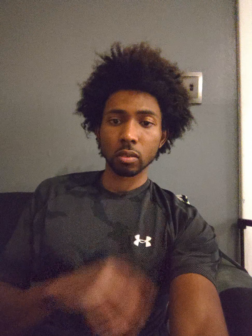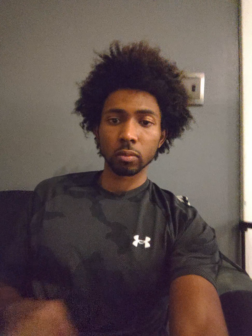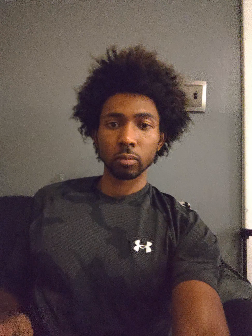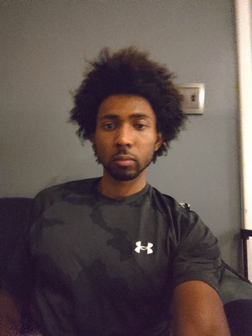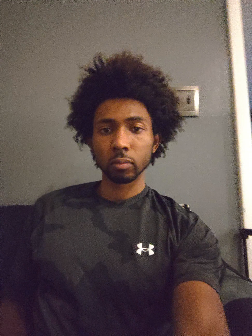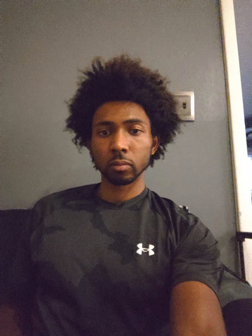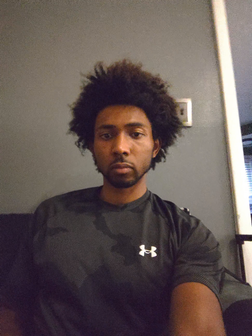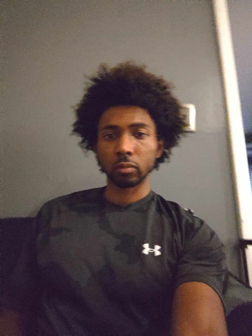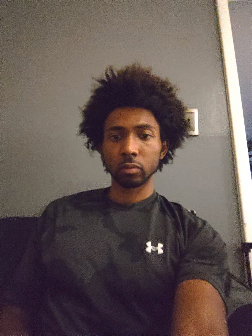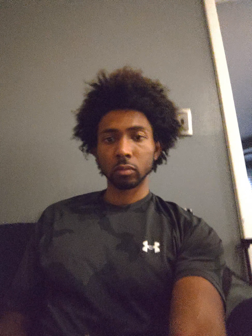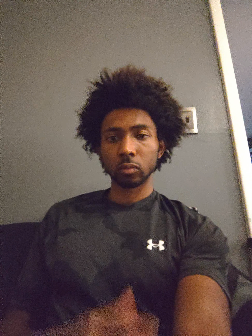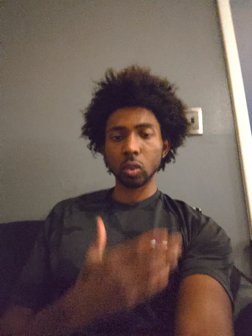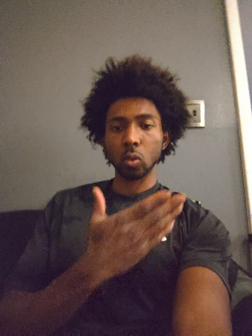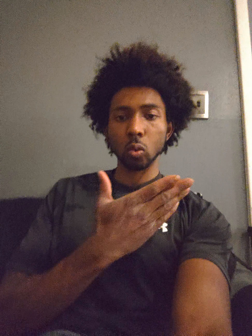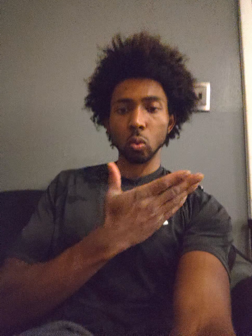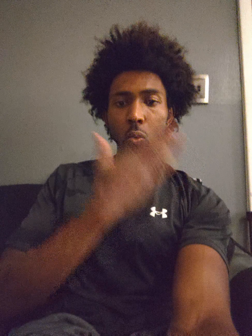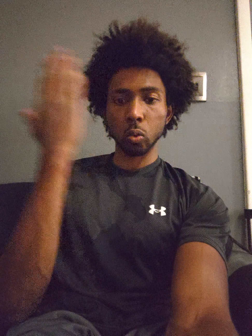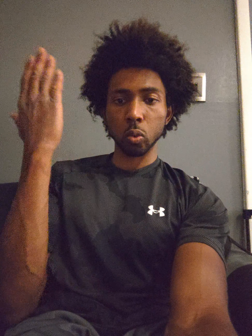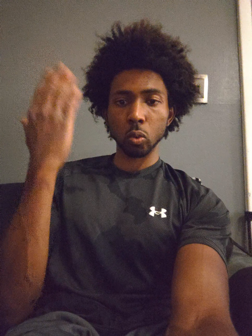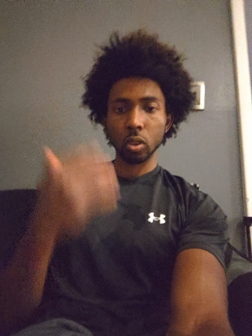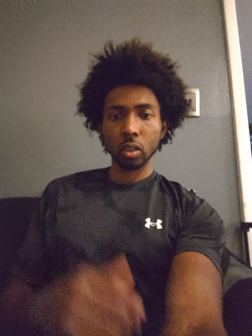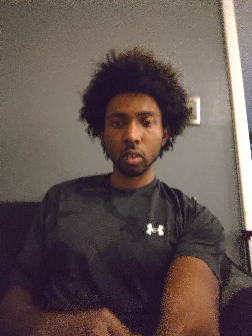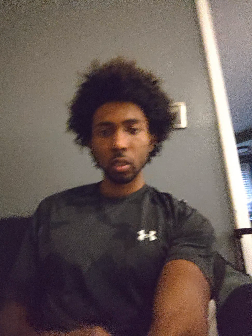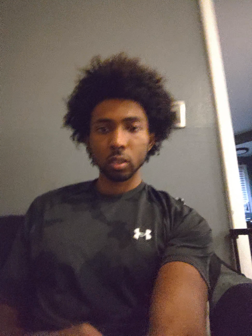all gone